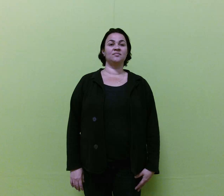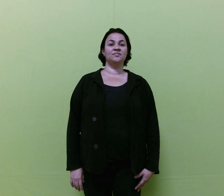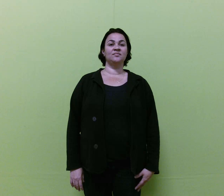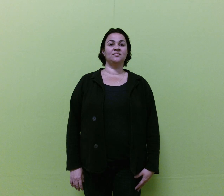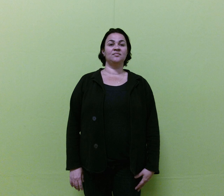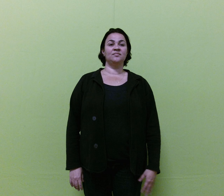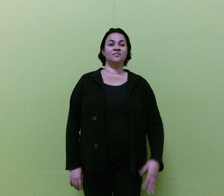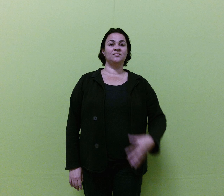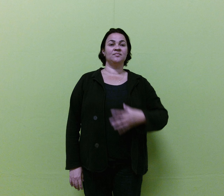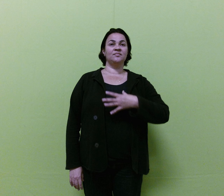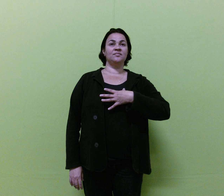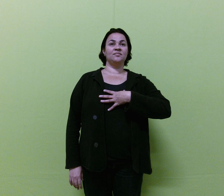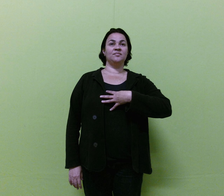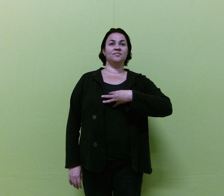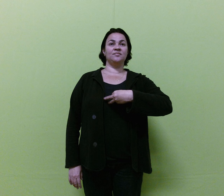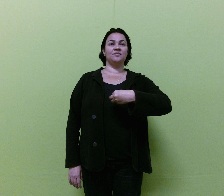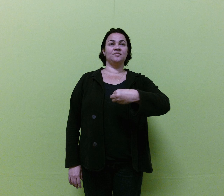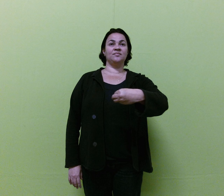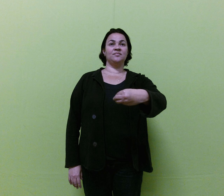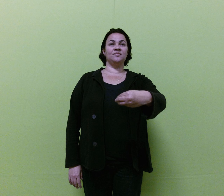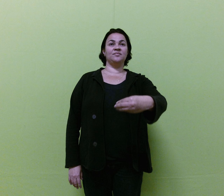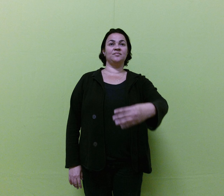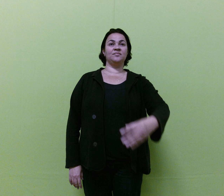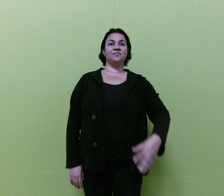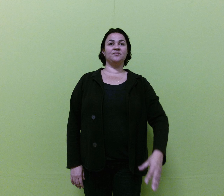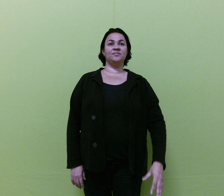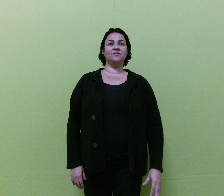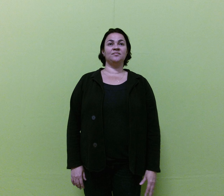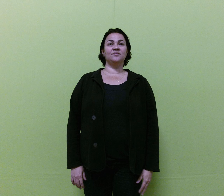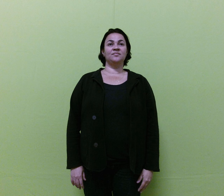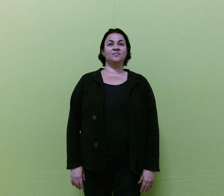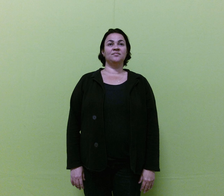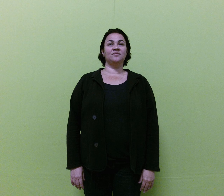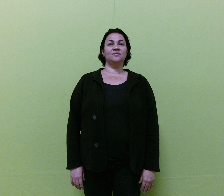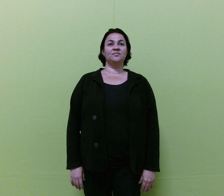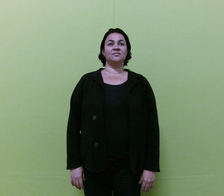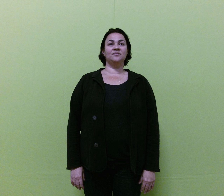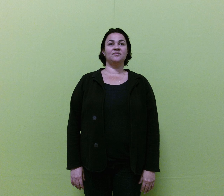filho